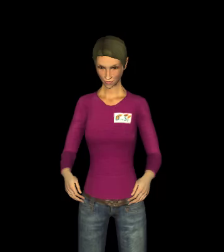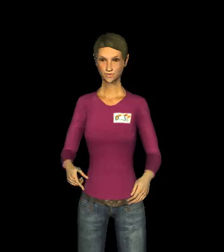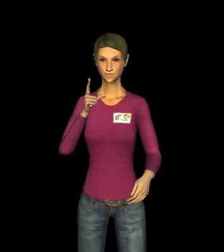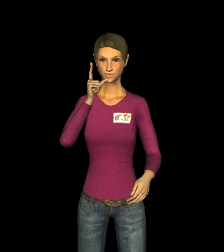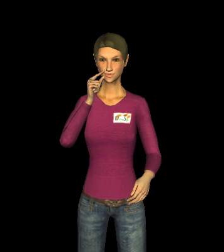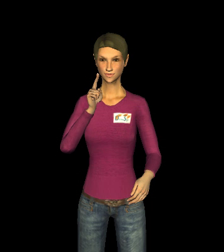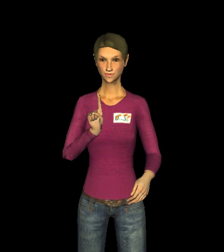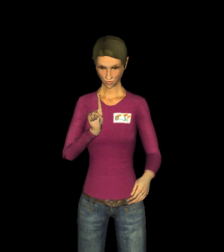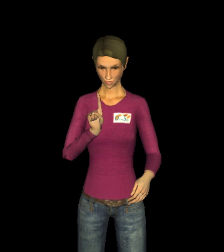والدين